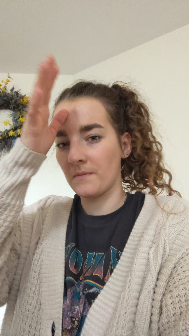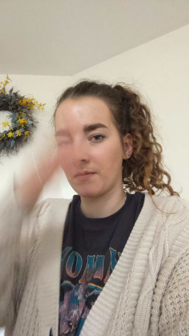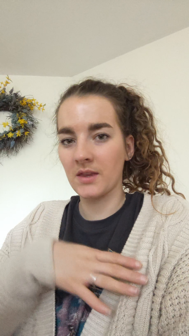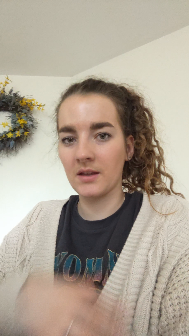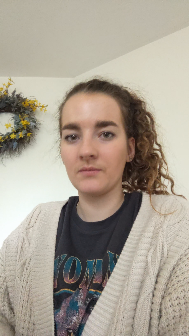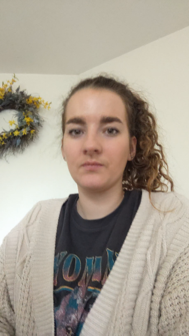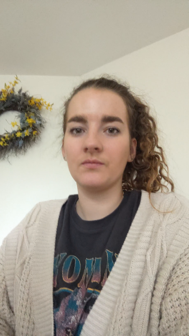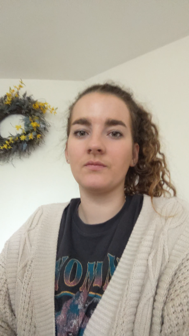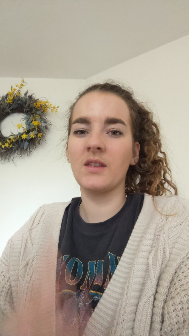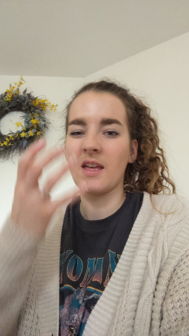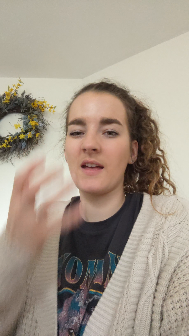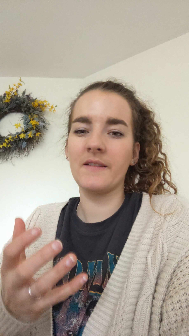heavy